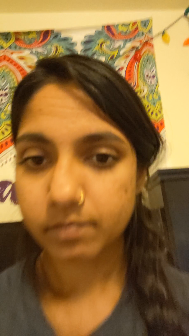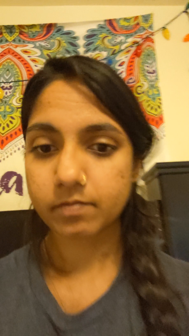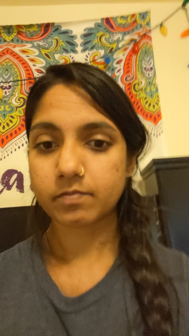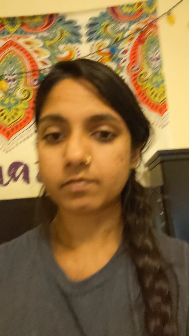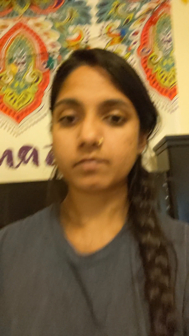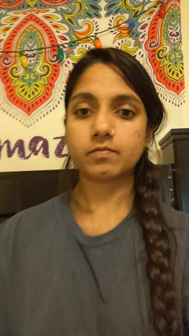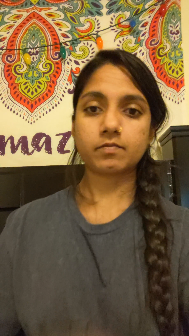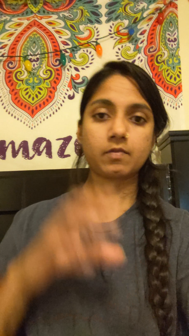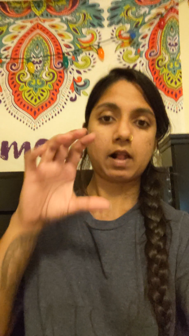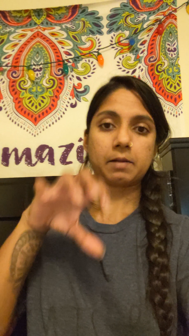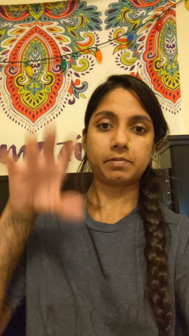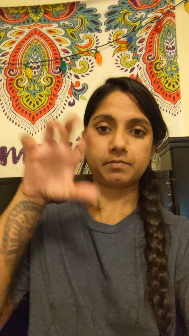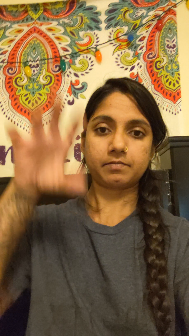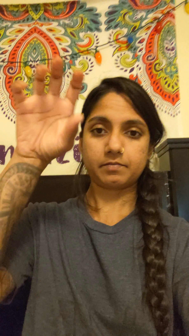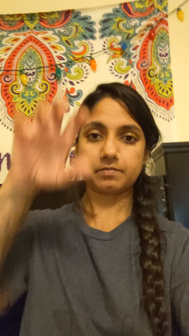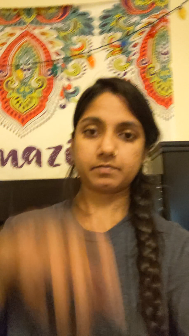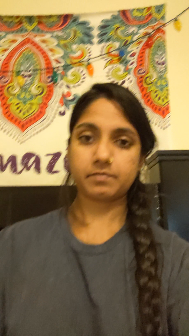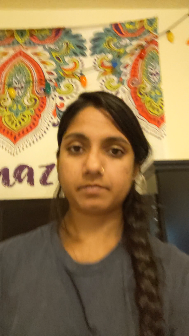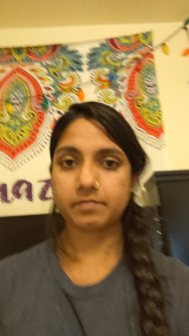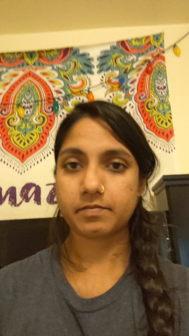climb